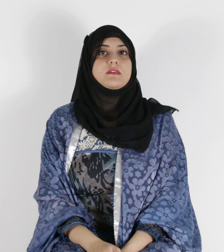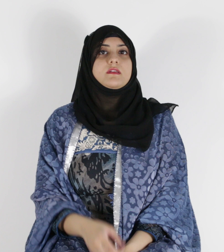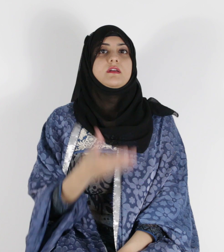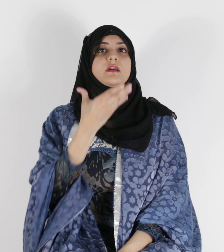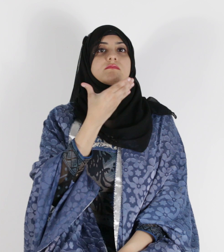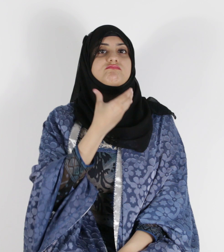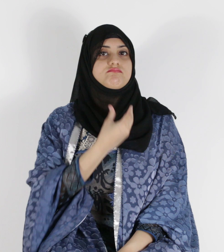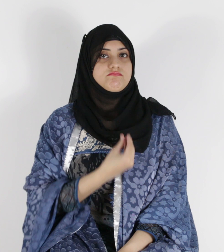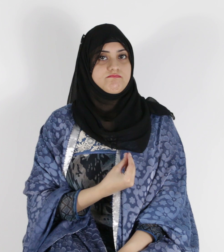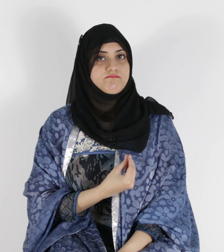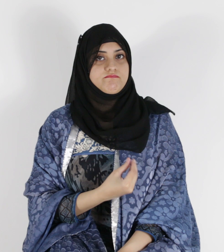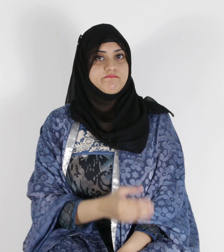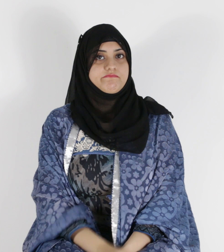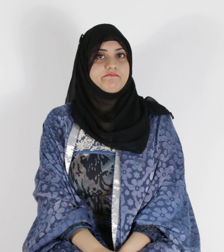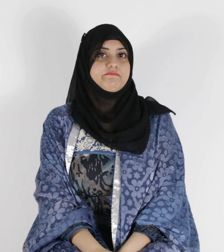sad